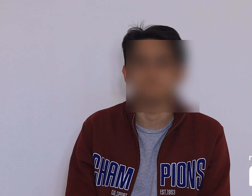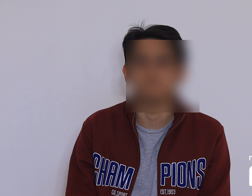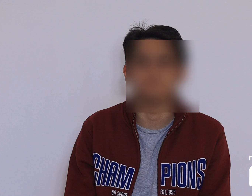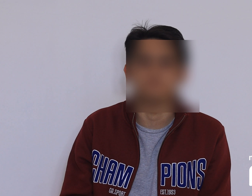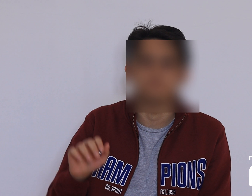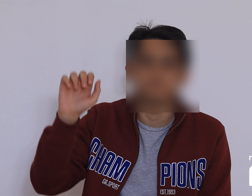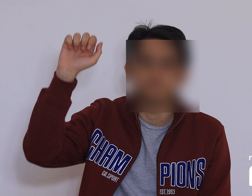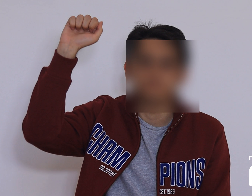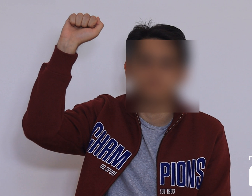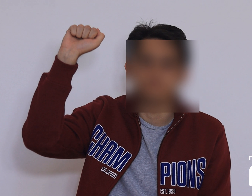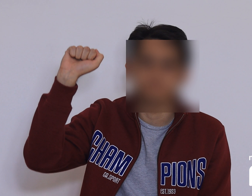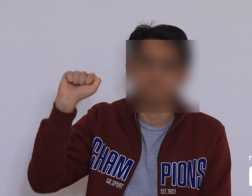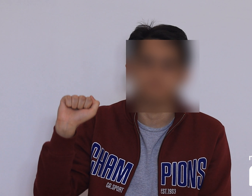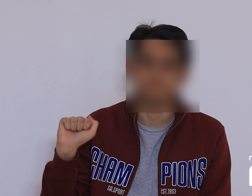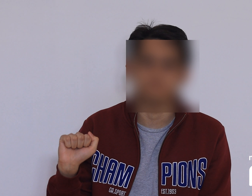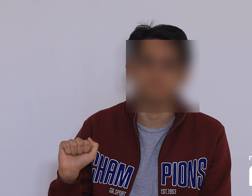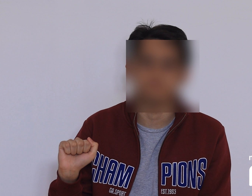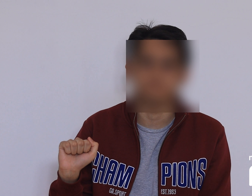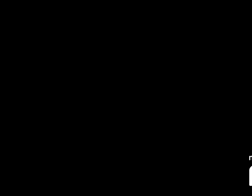آ